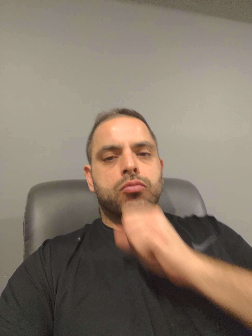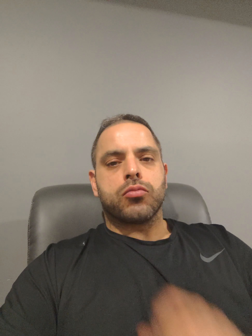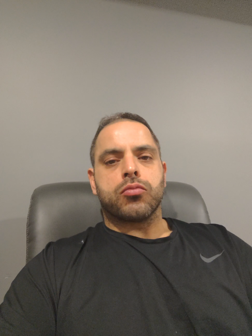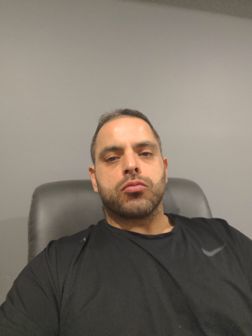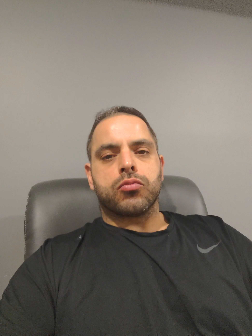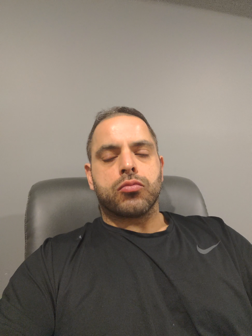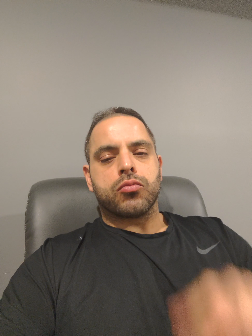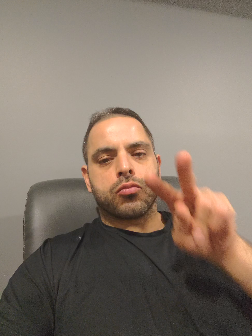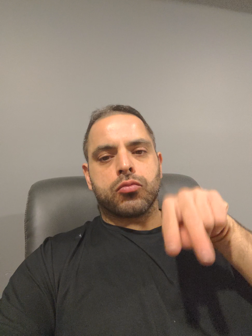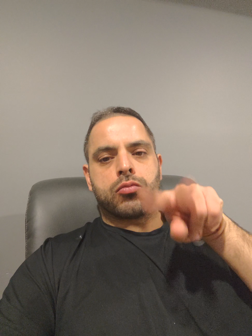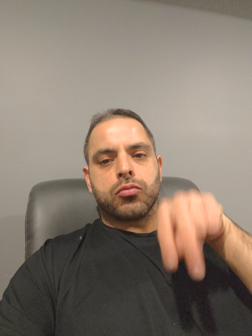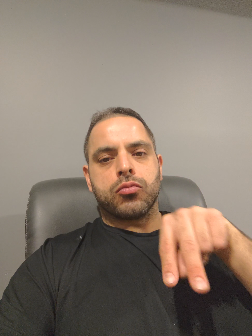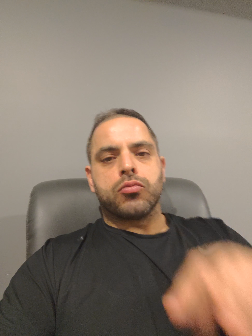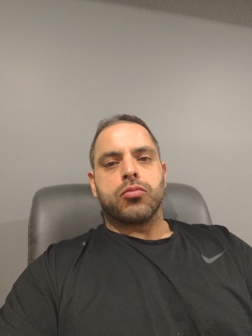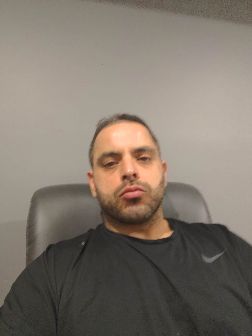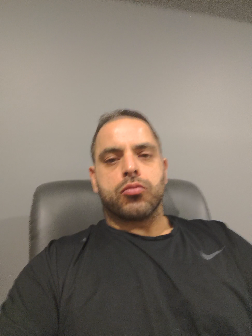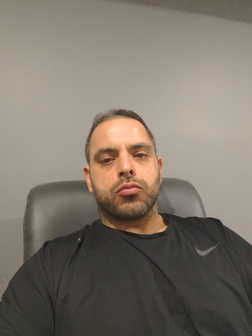read